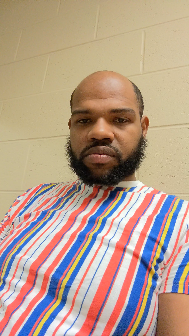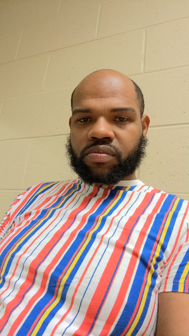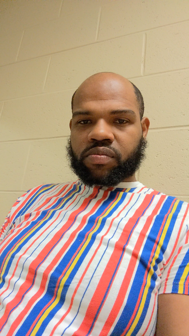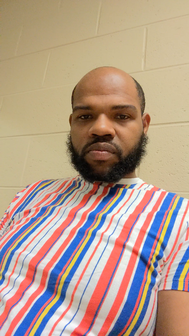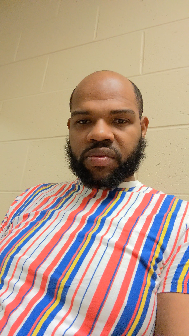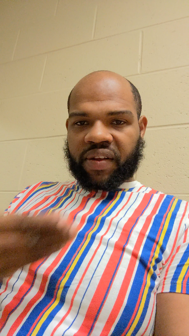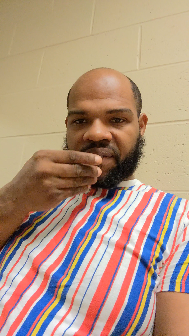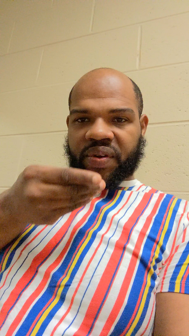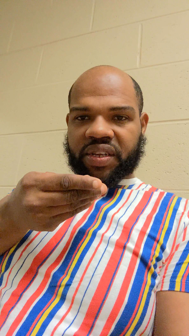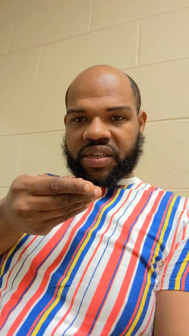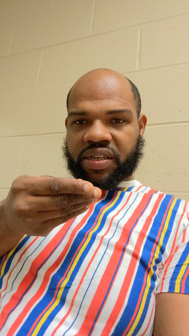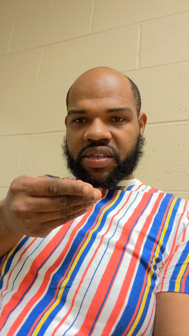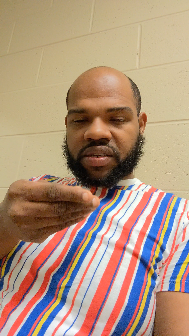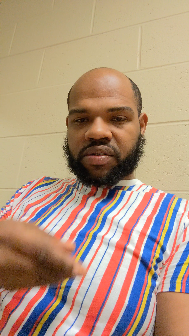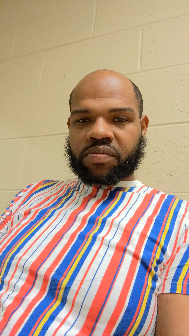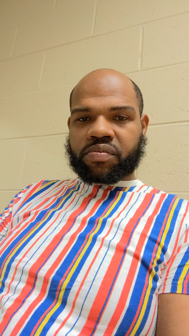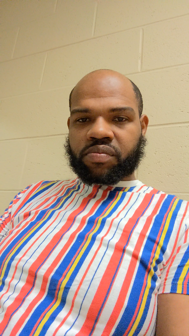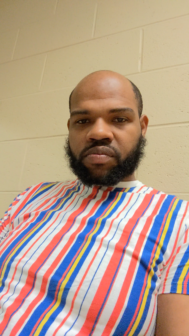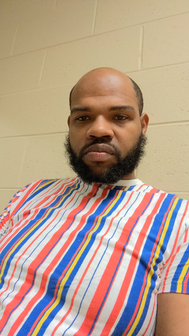feed